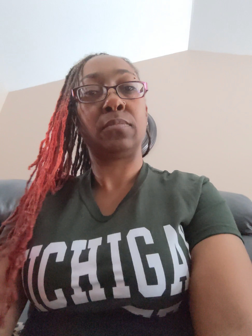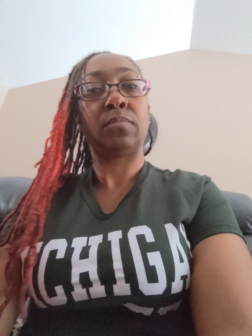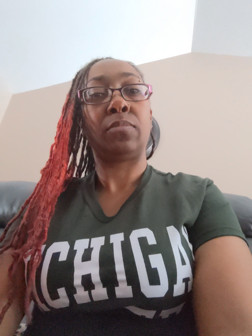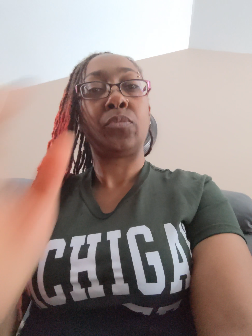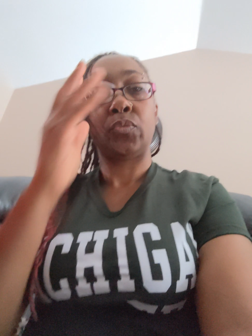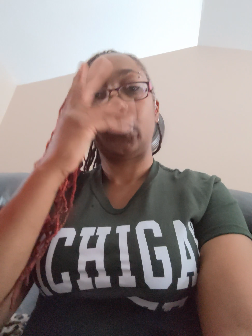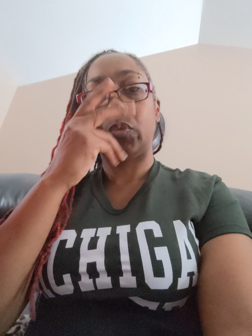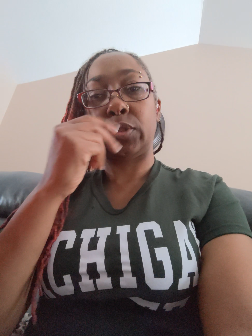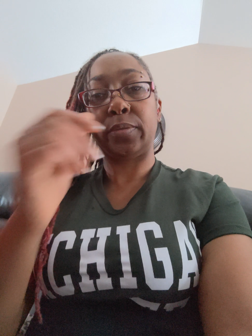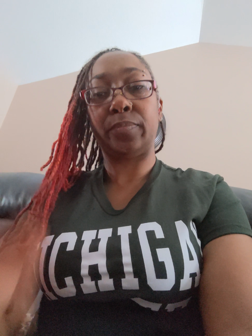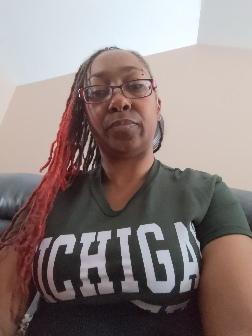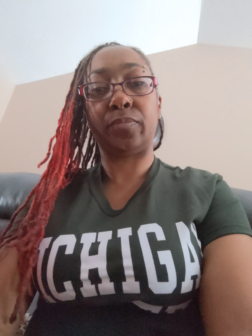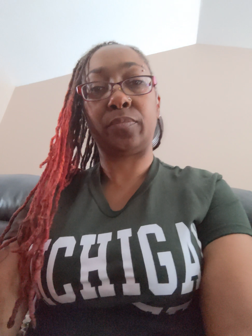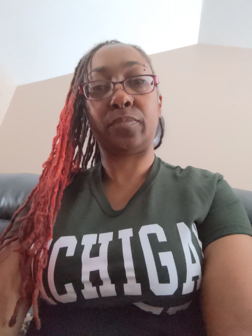pretty